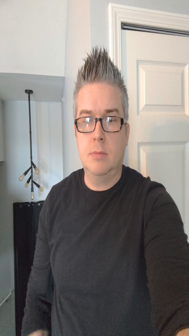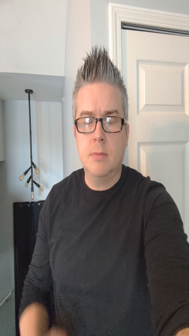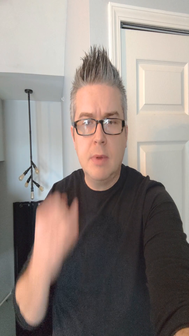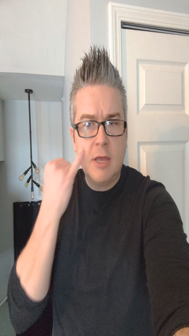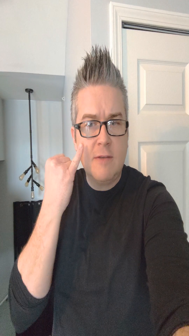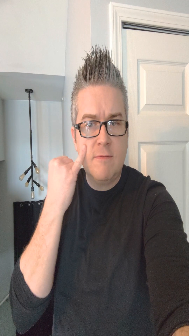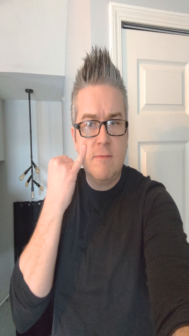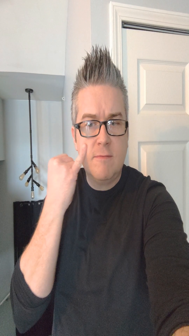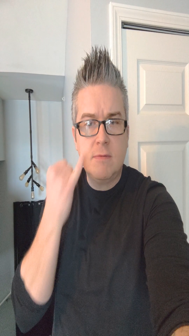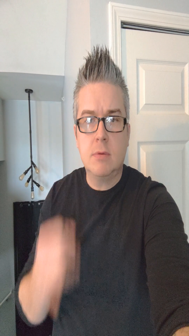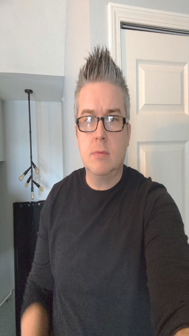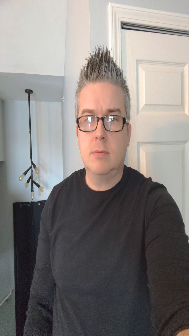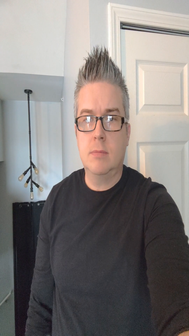if